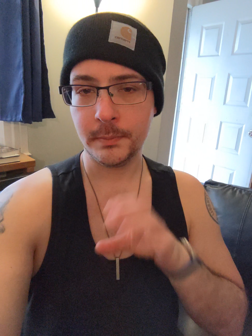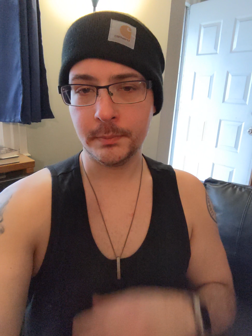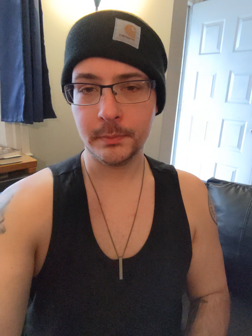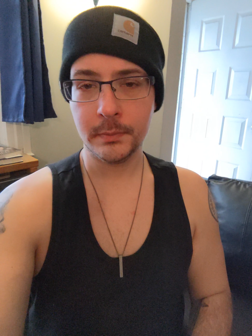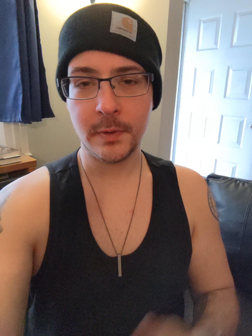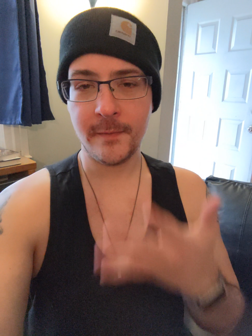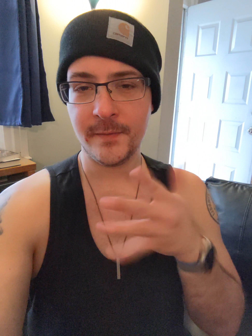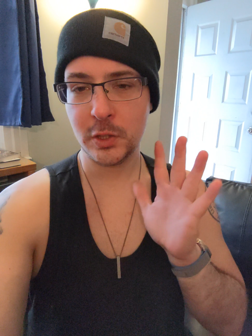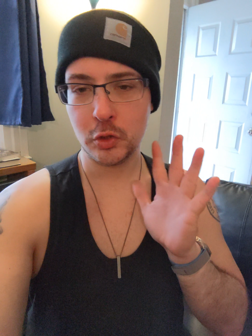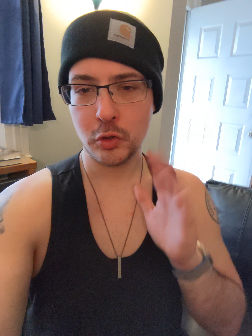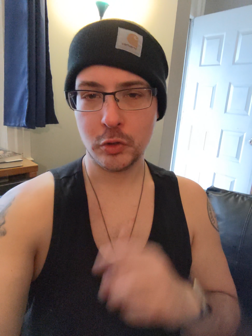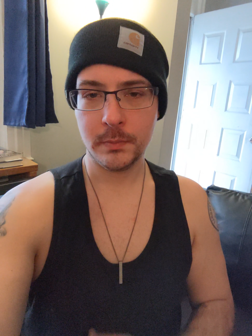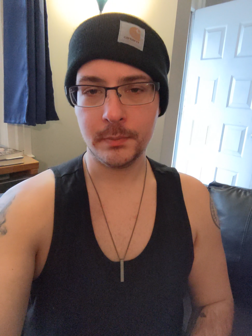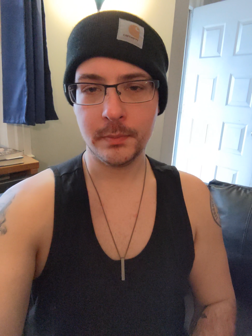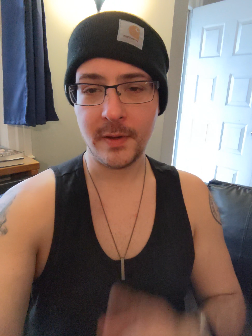finish